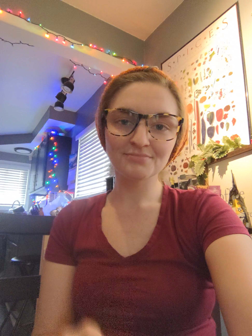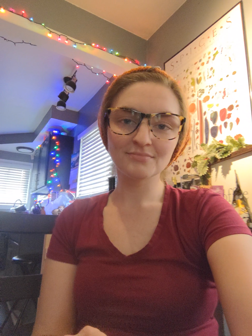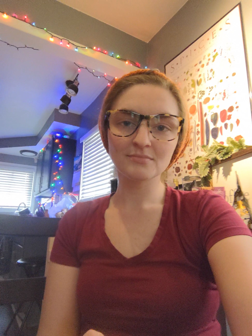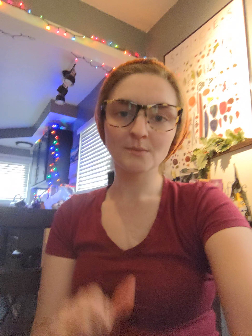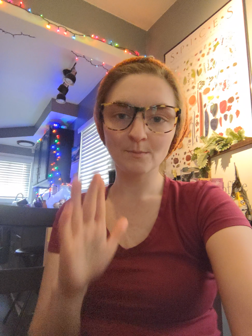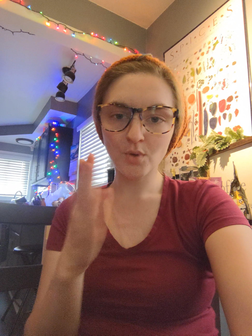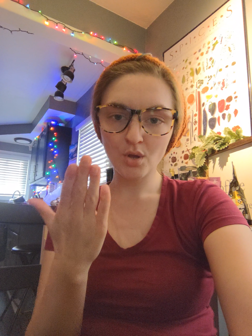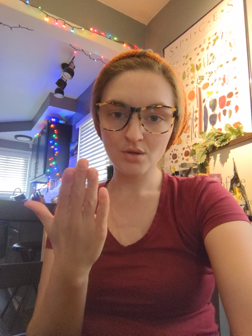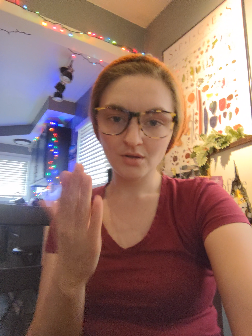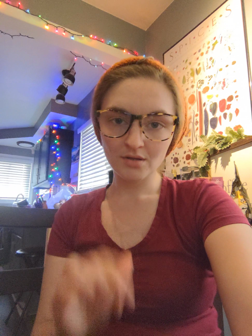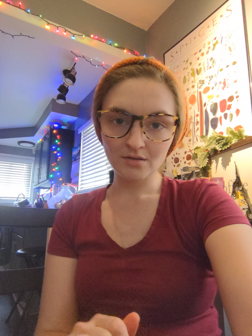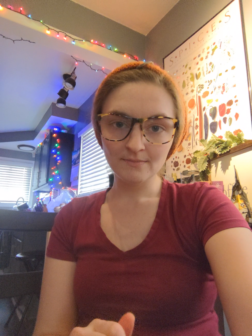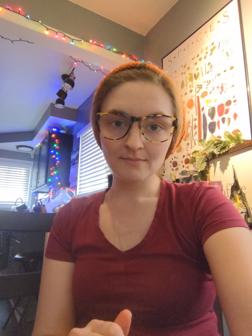book